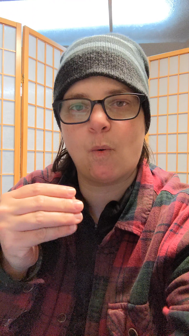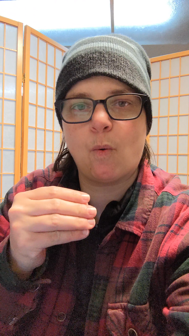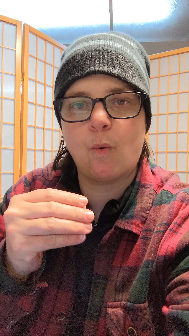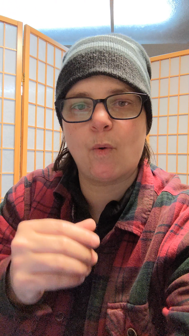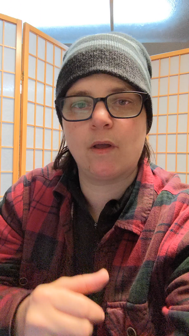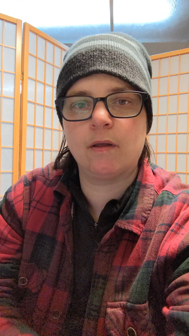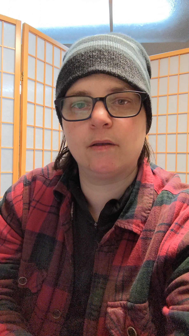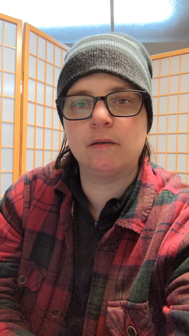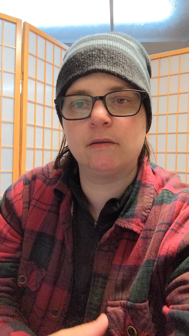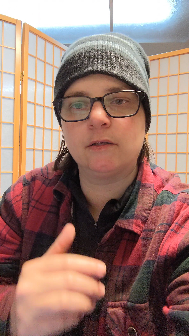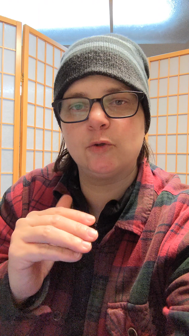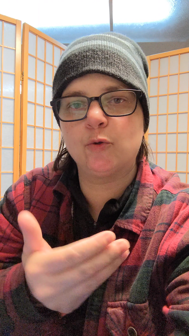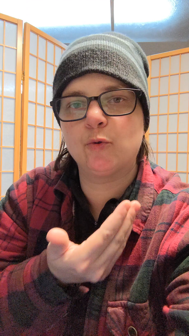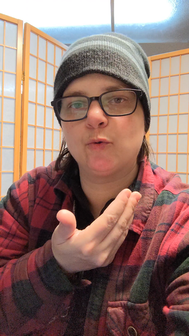new